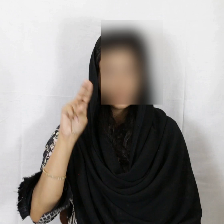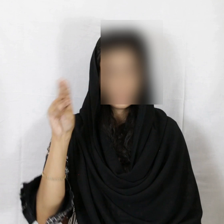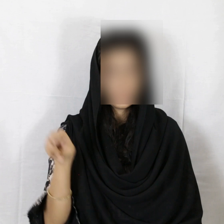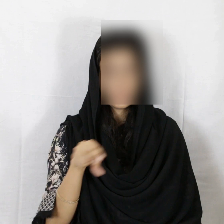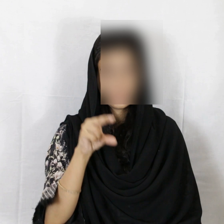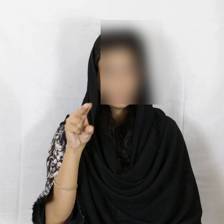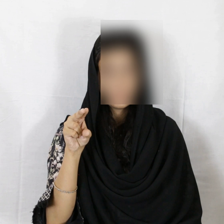ہ